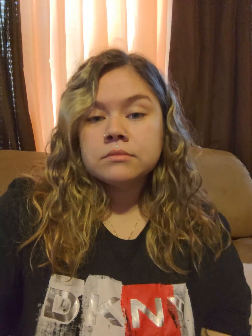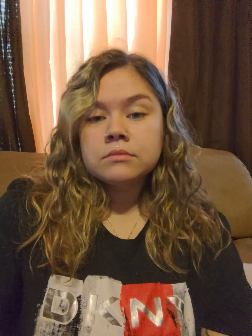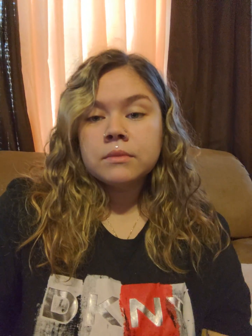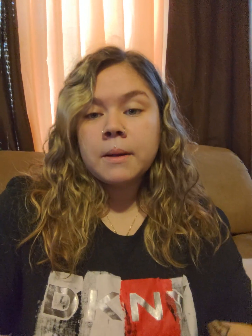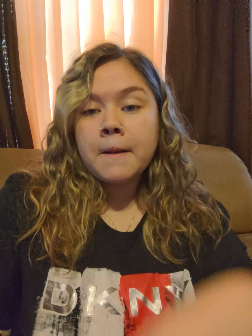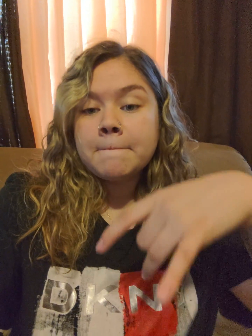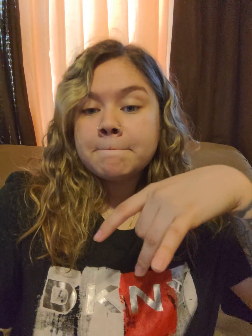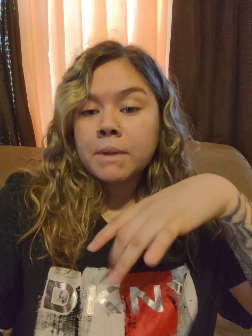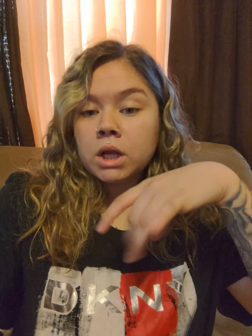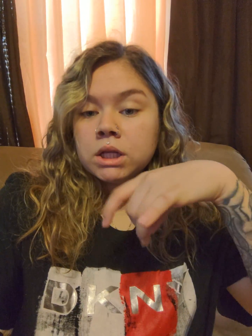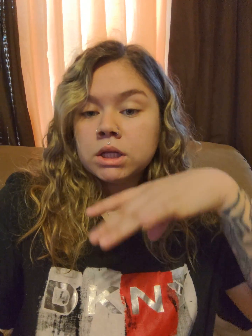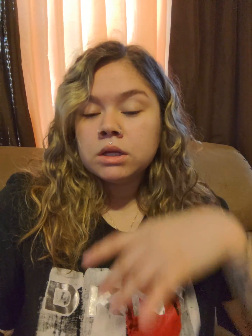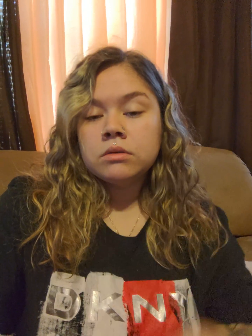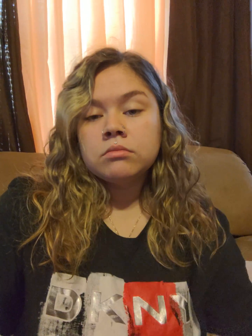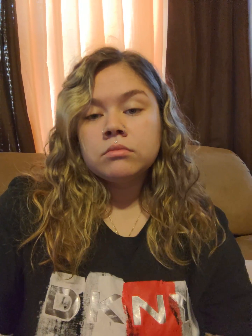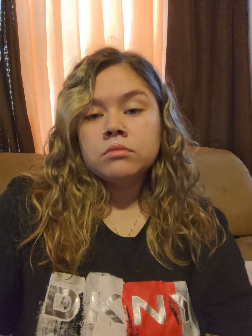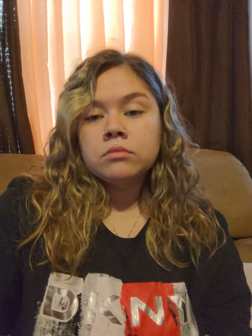pumpkin